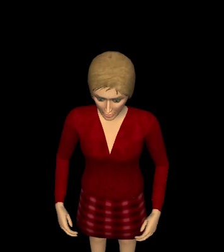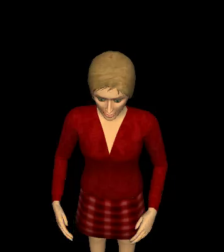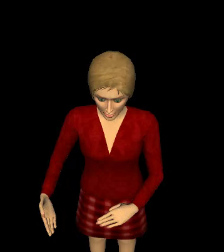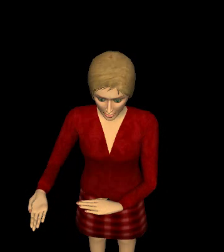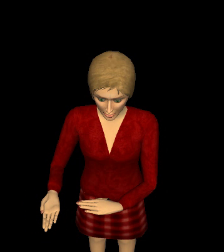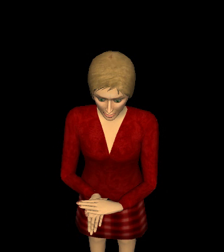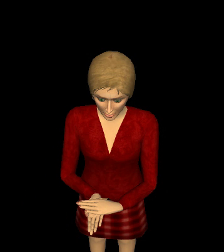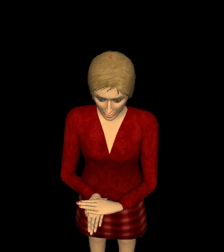فرن